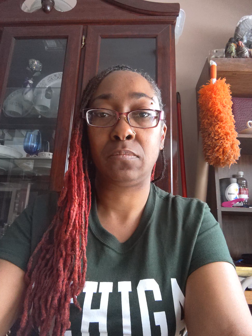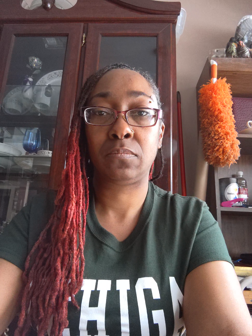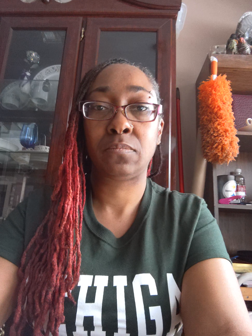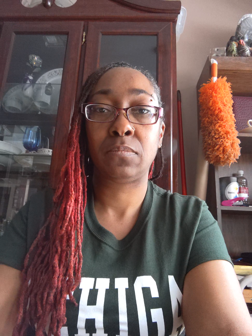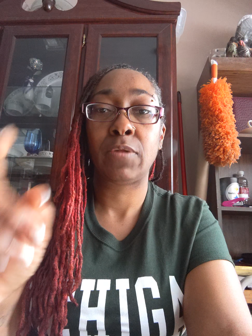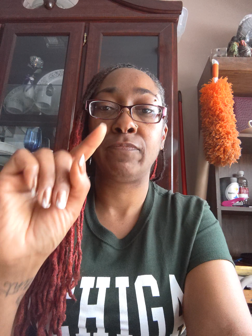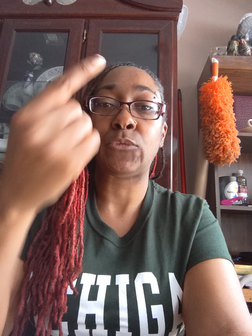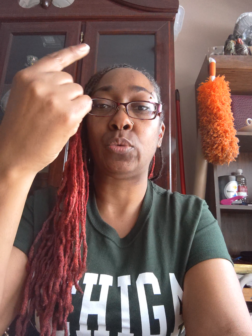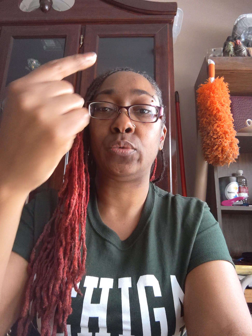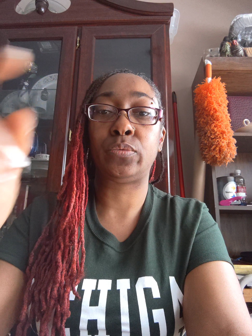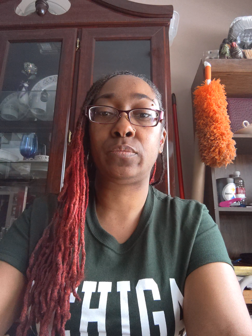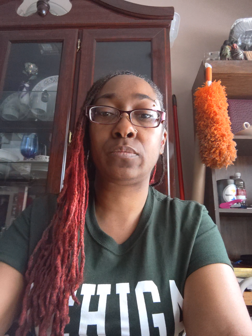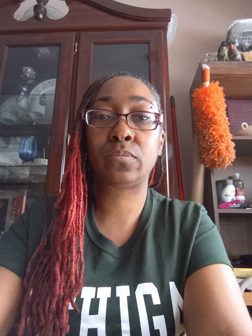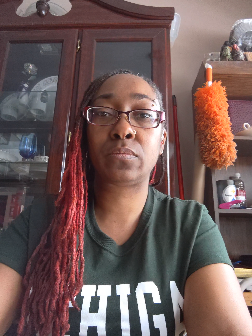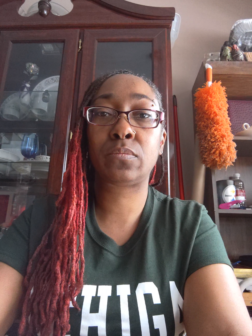first